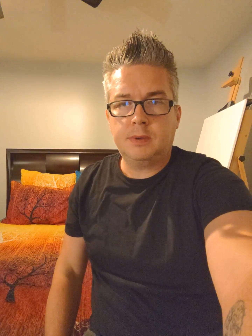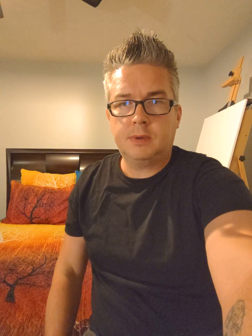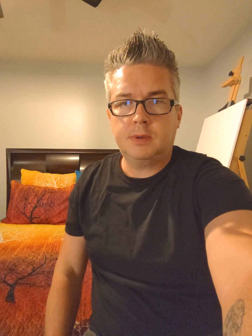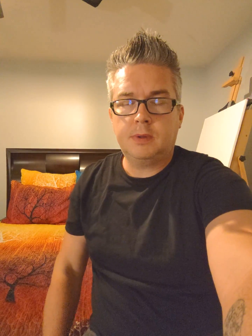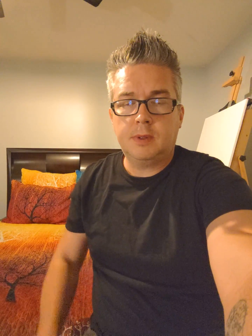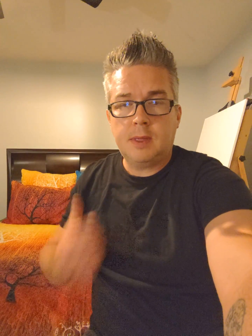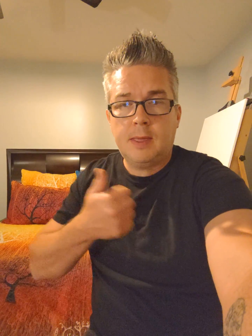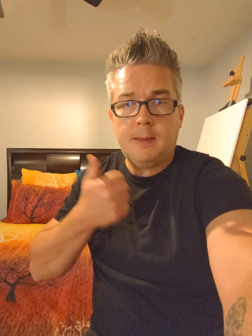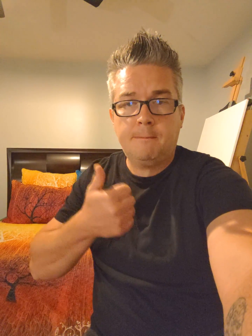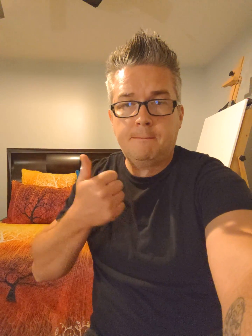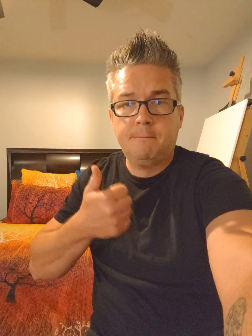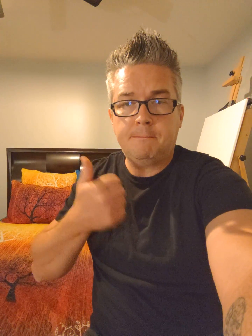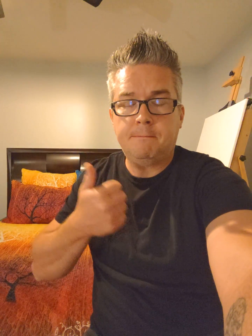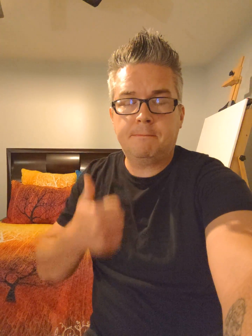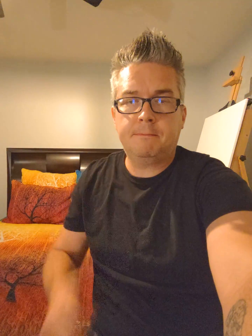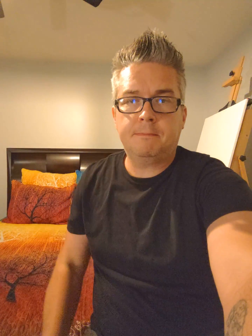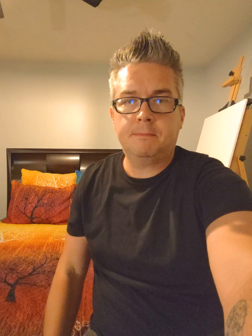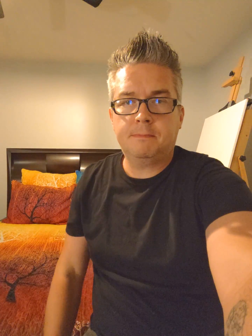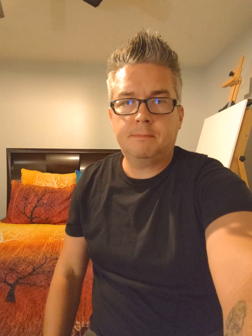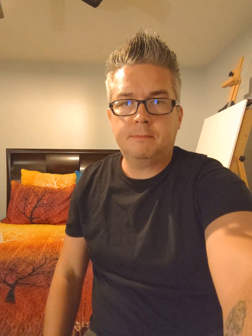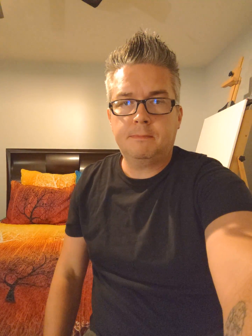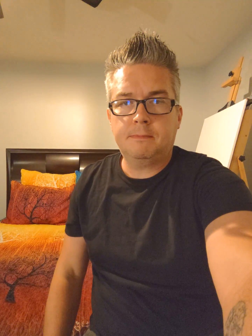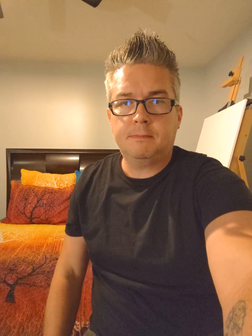help